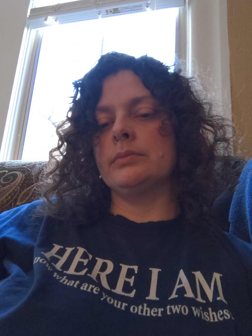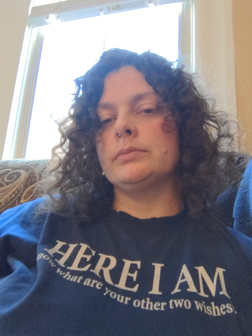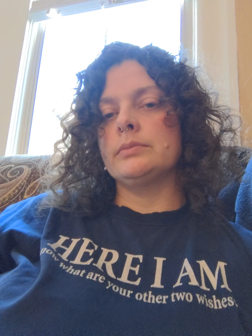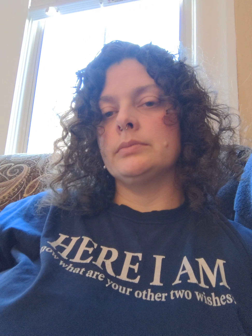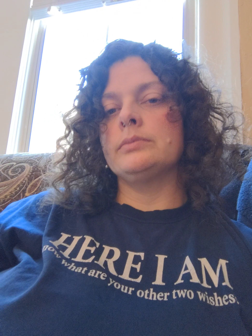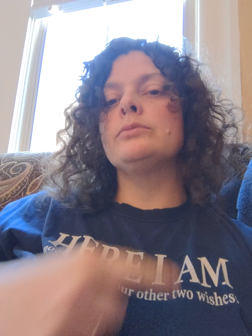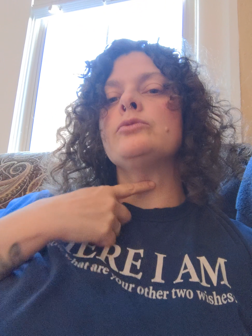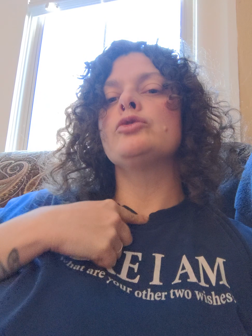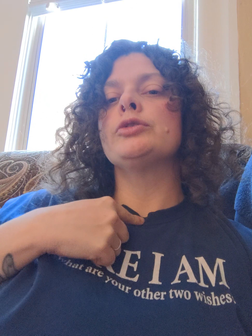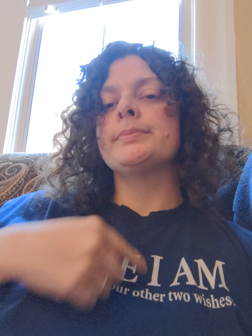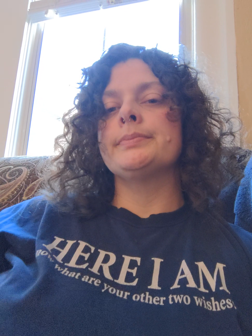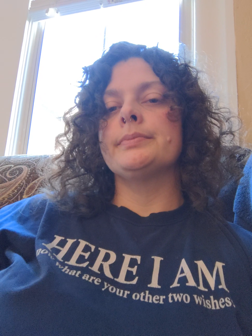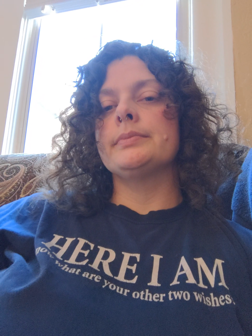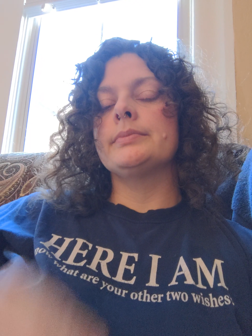thirsty